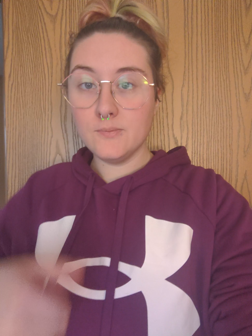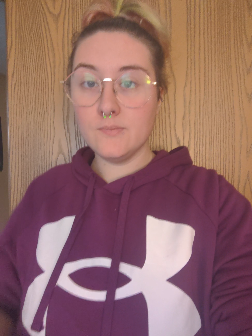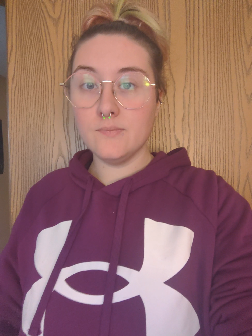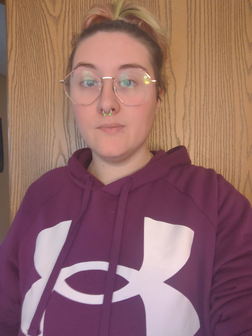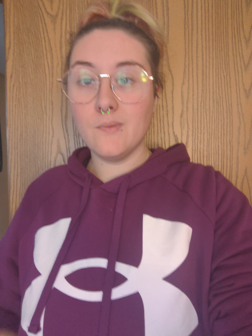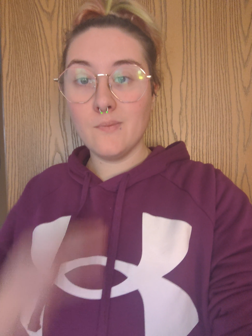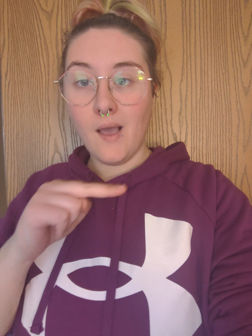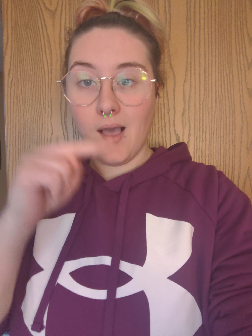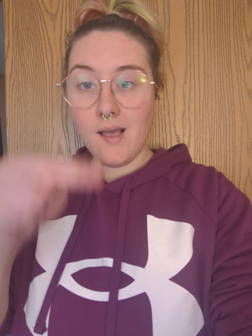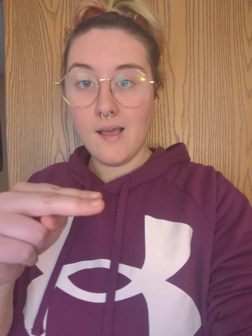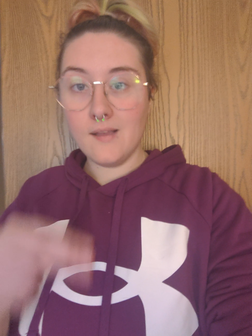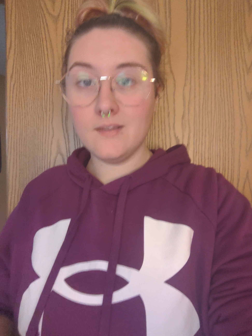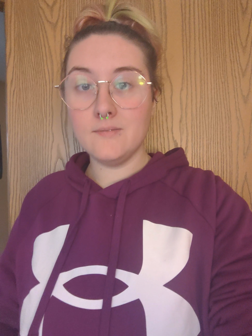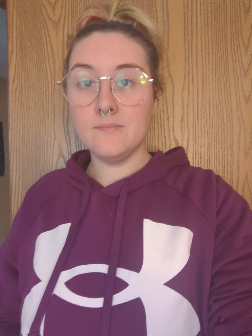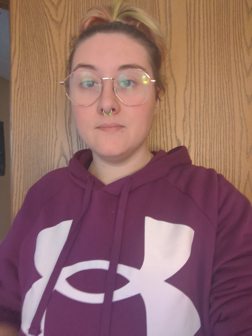ride